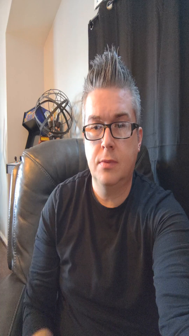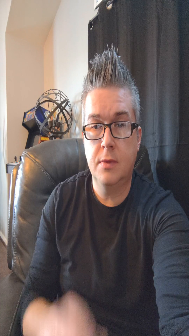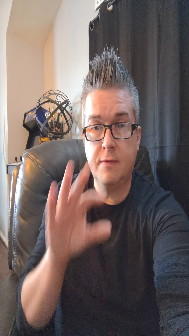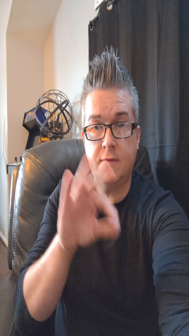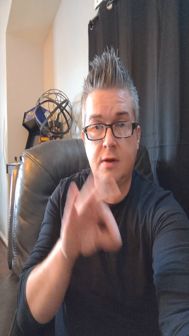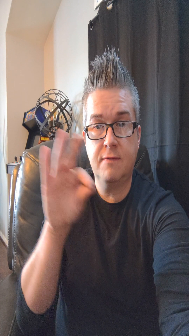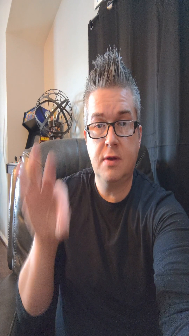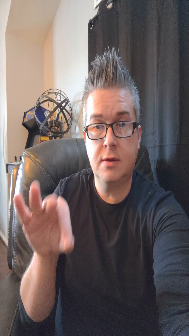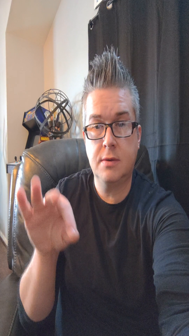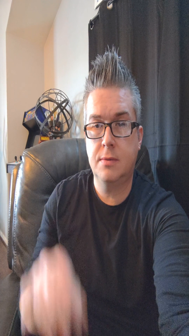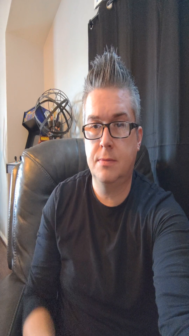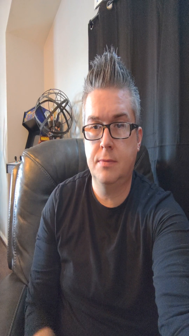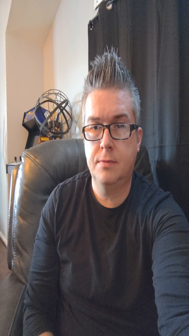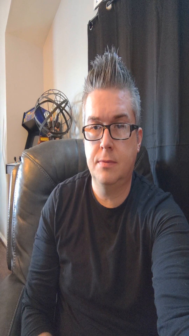french fries